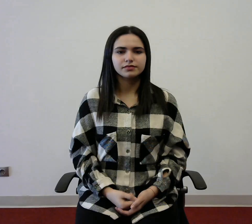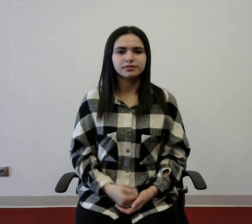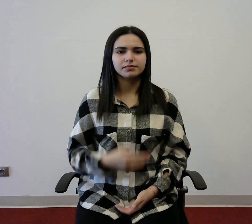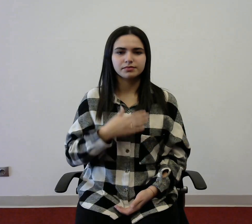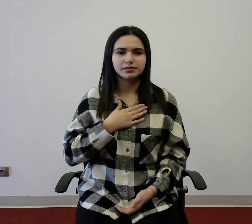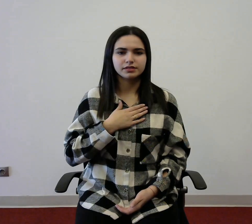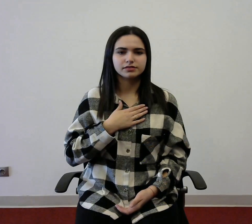mən